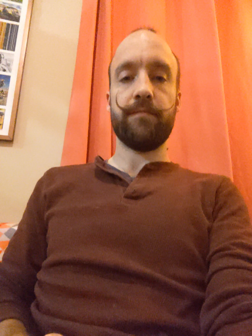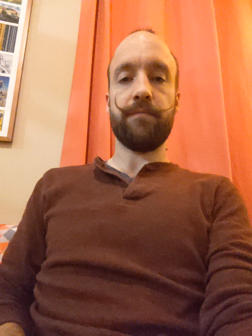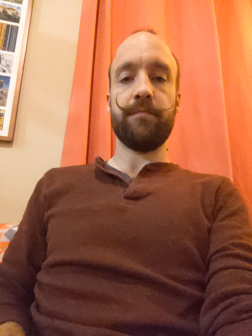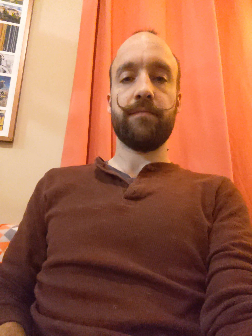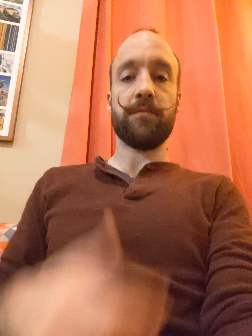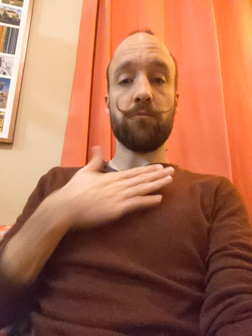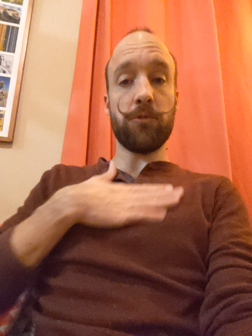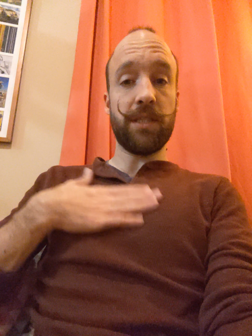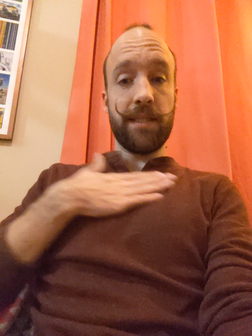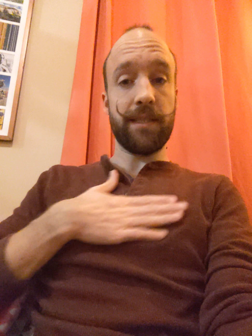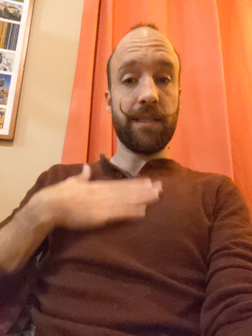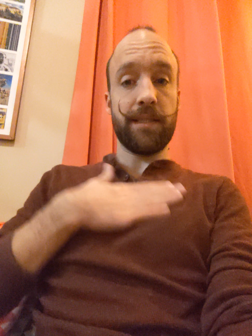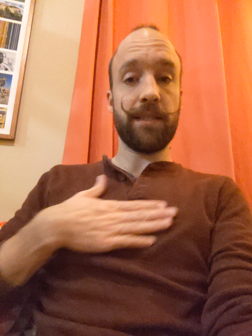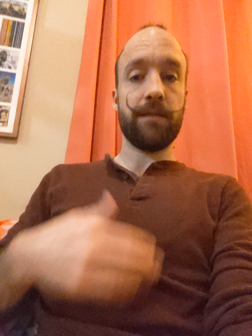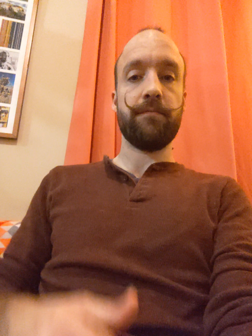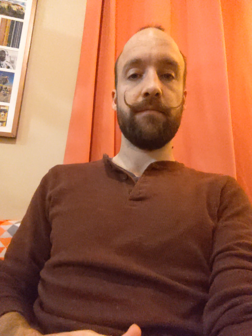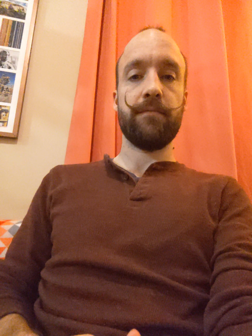please